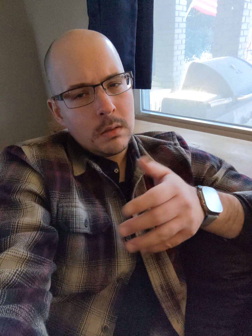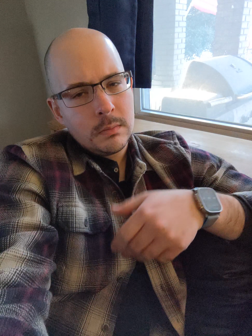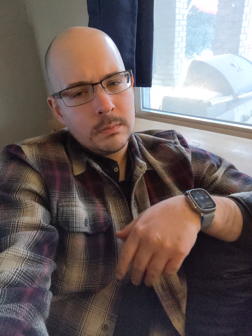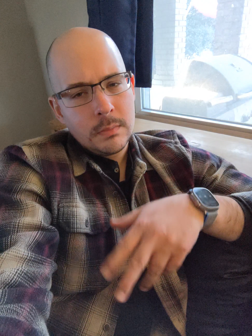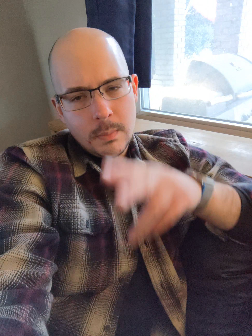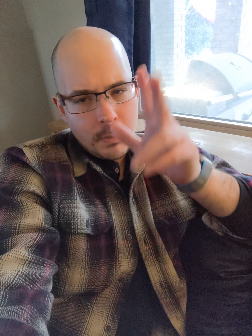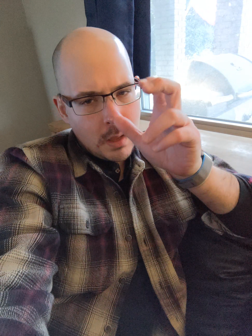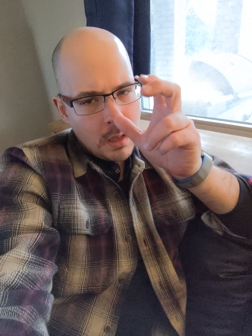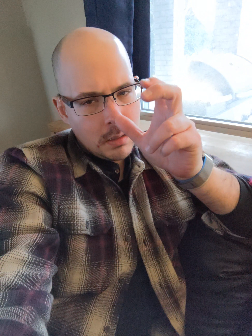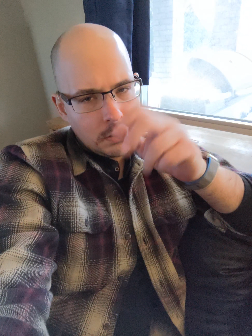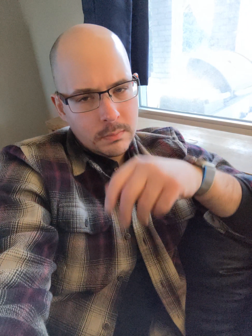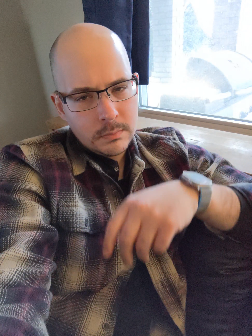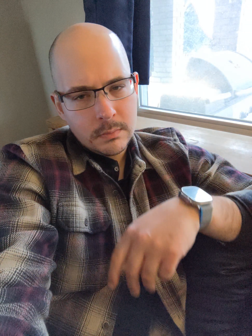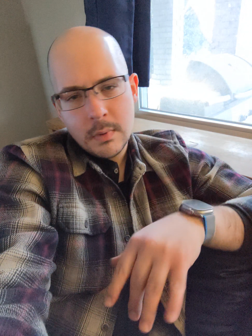bug